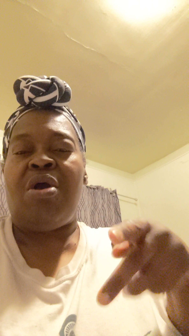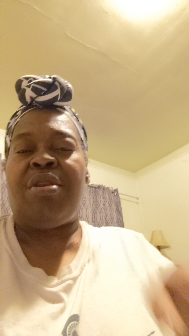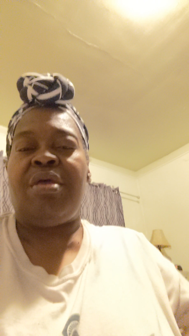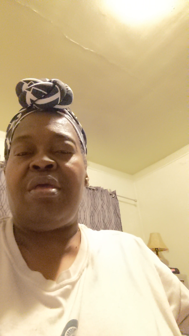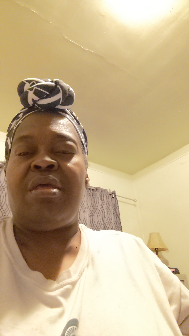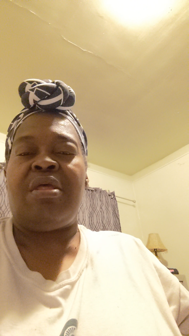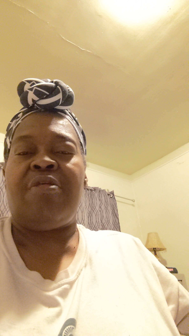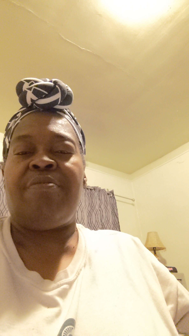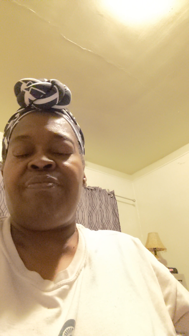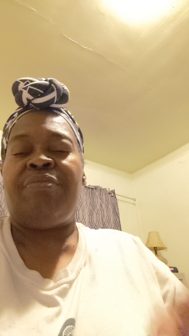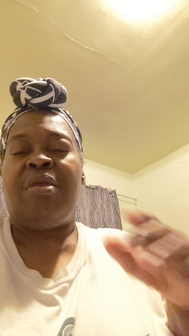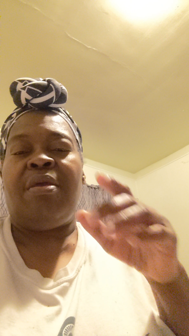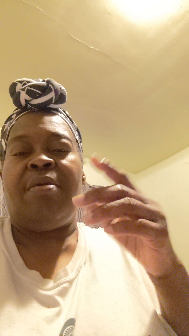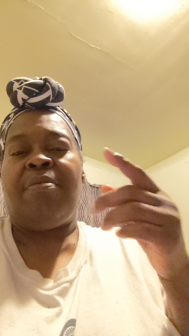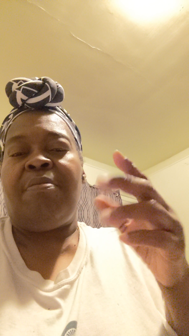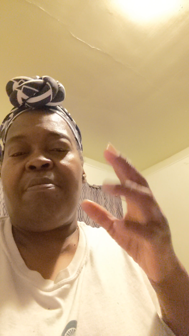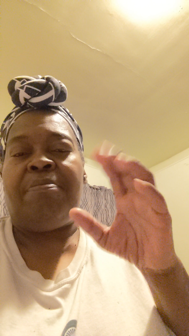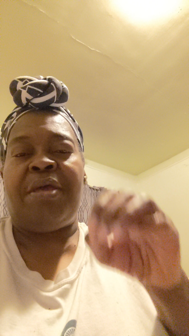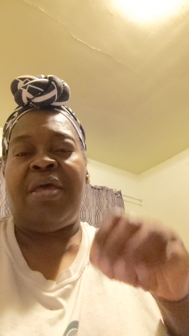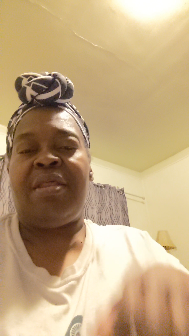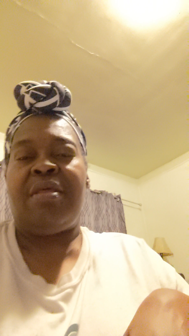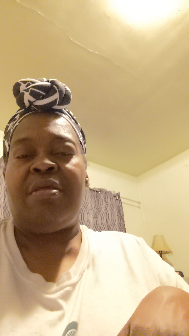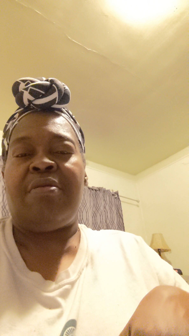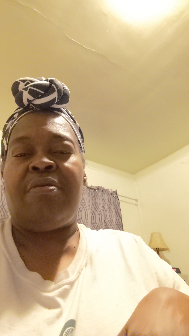bite